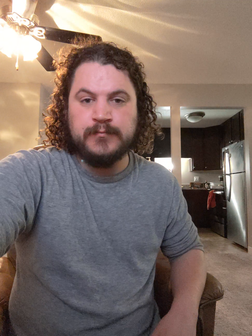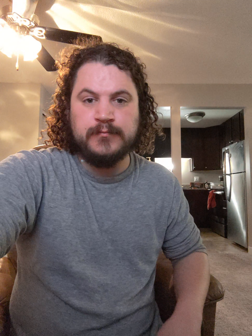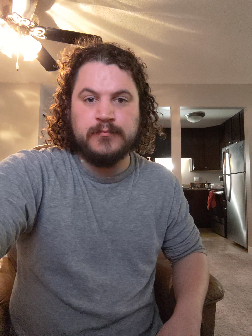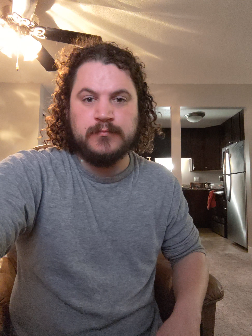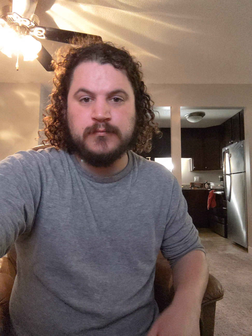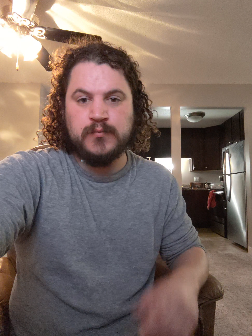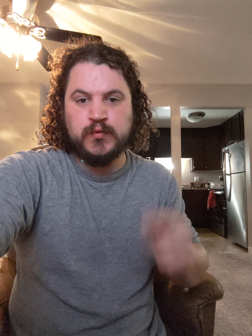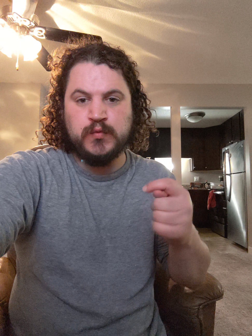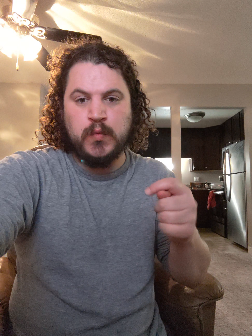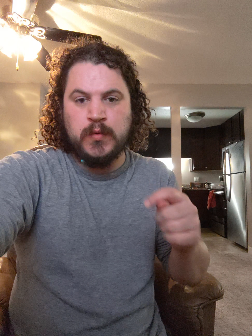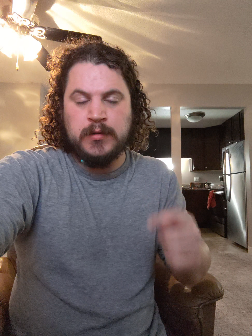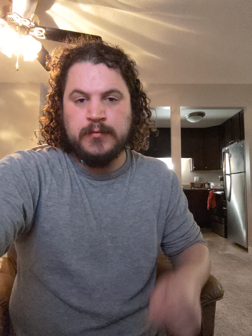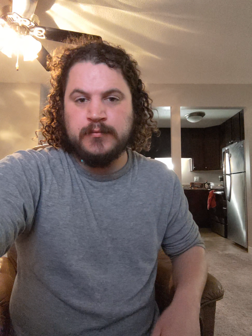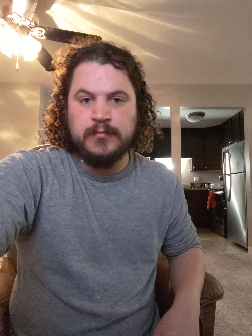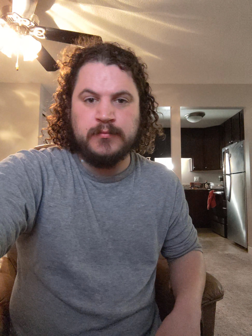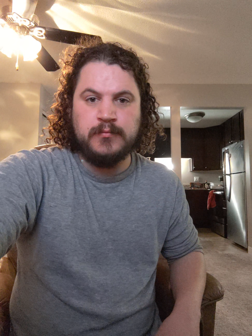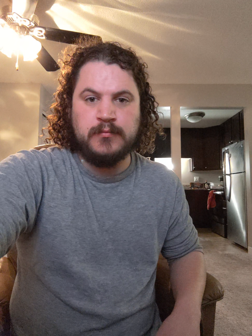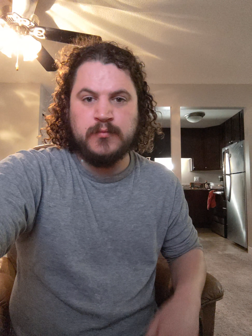toy